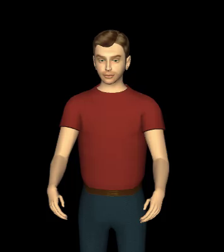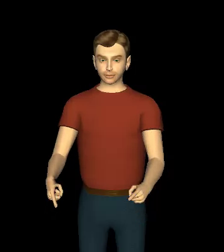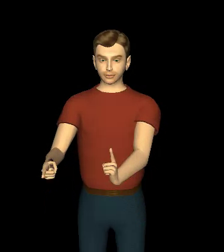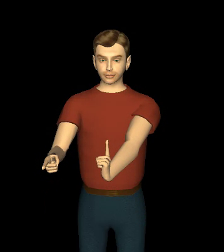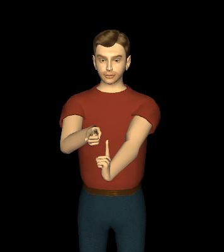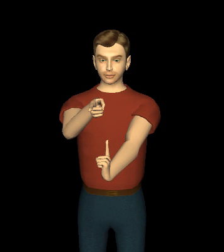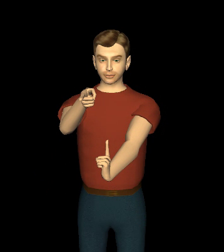مهم